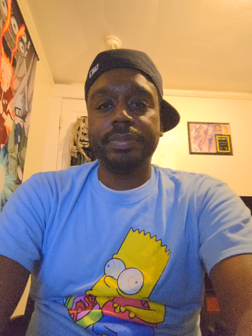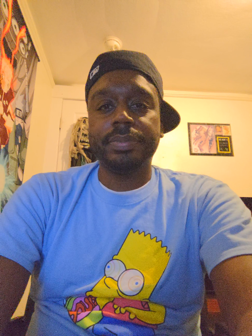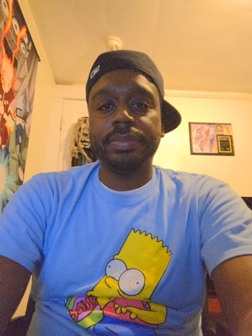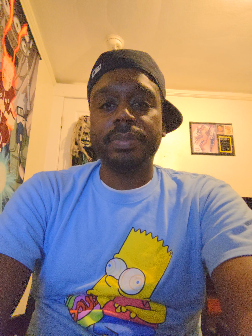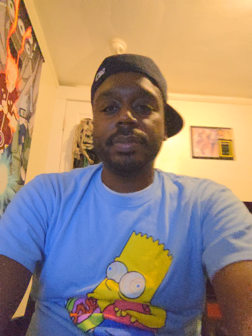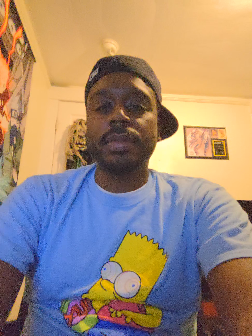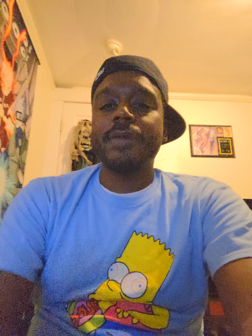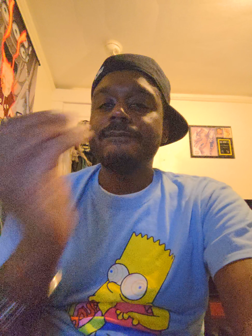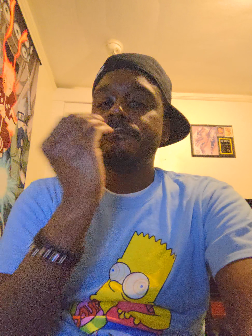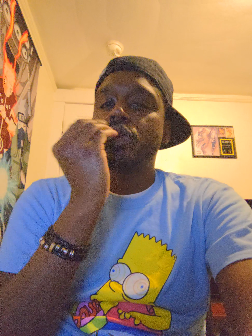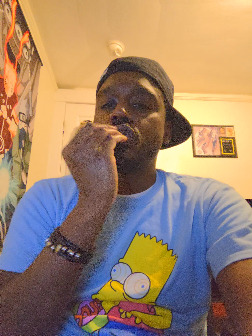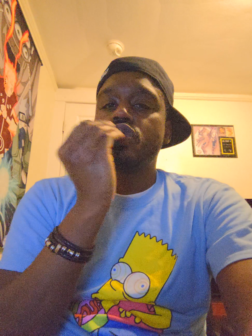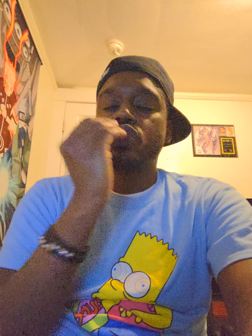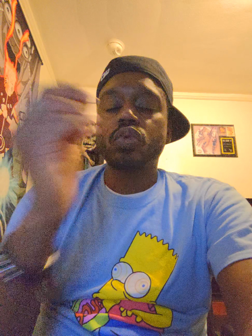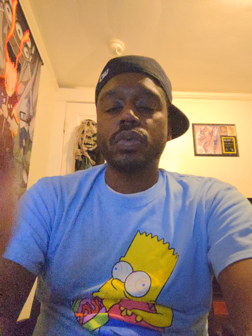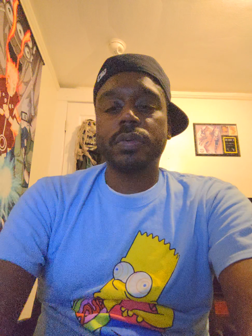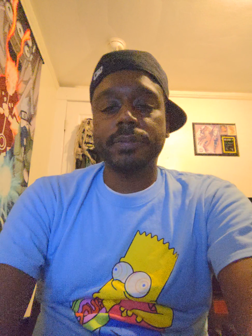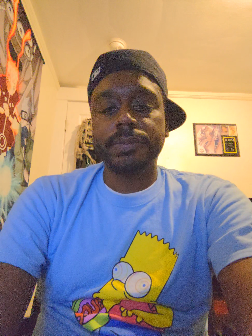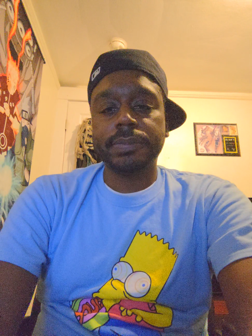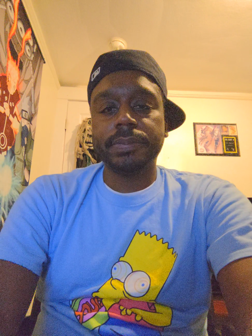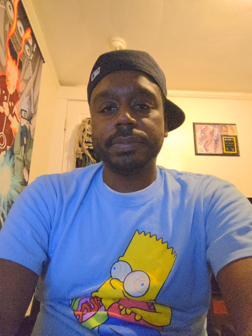food